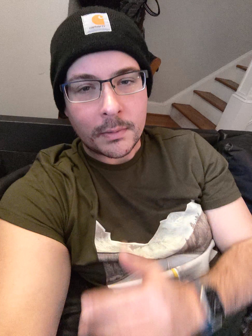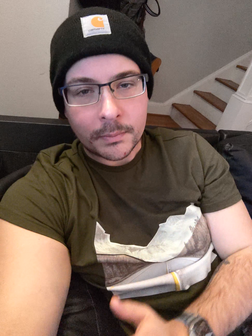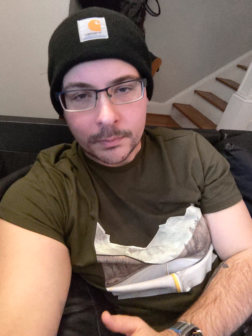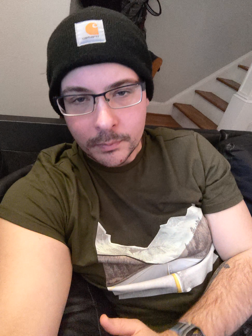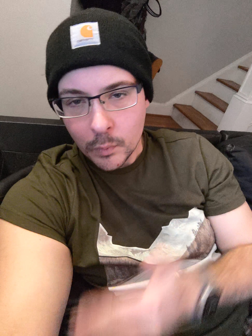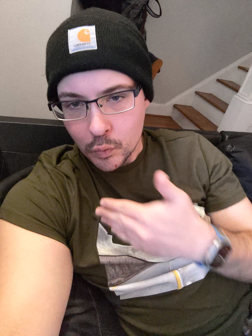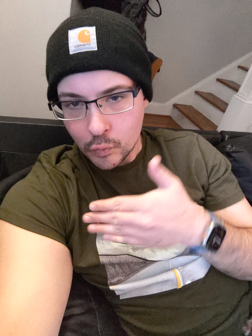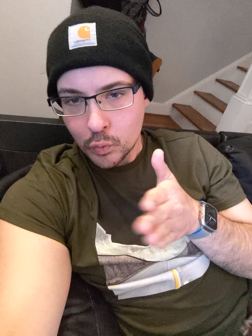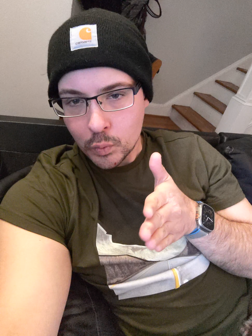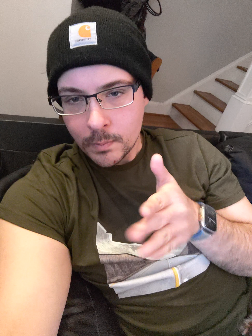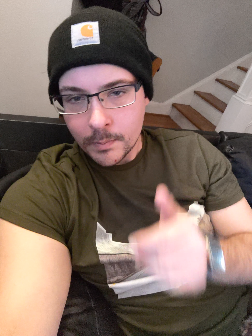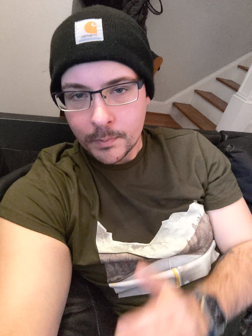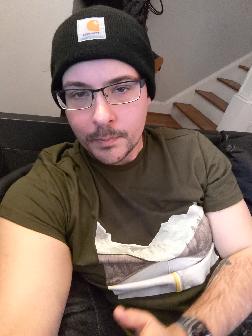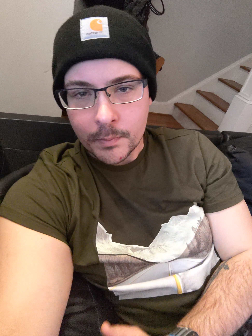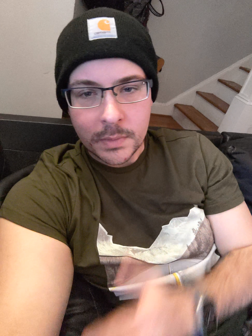room